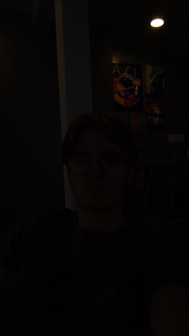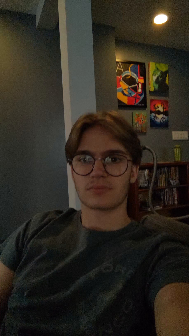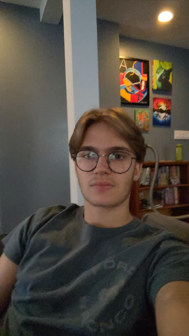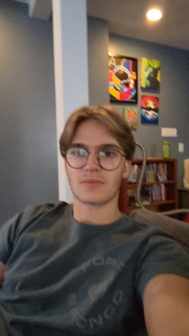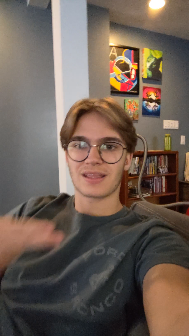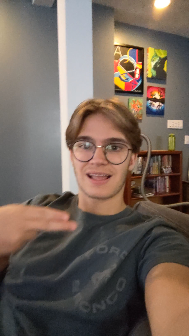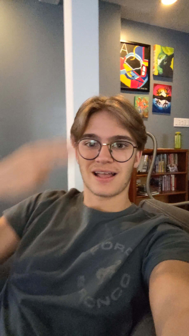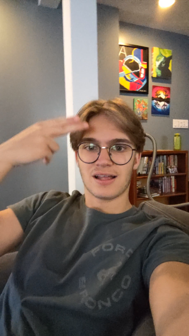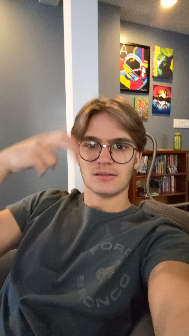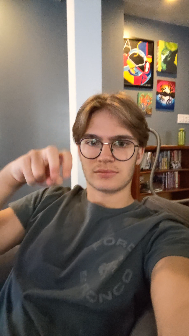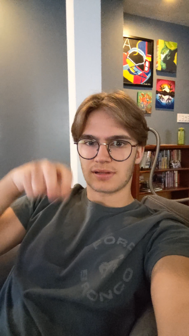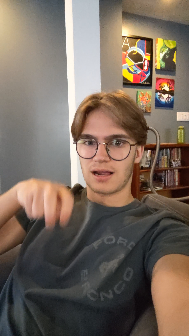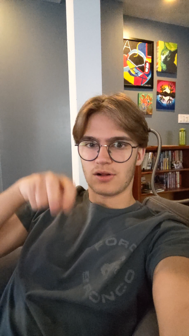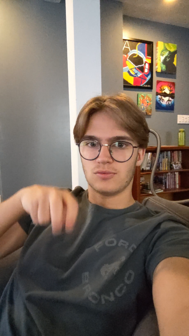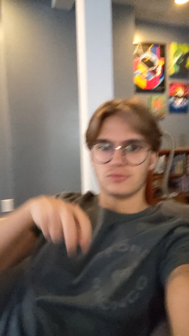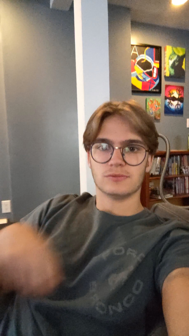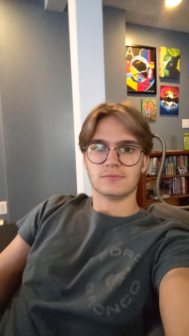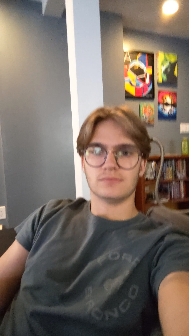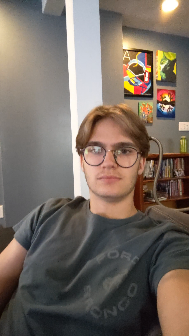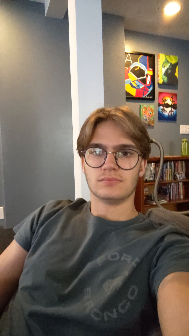high chair